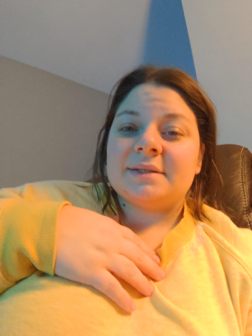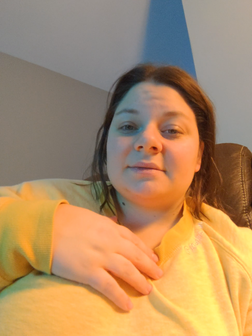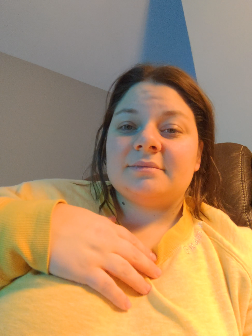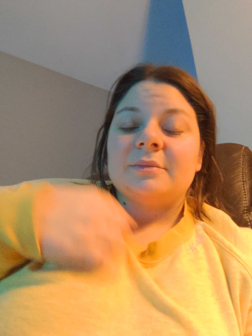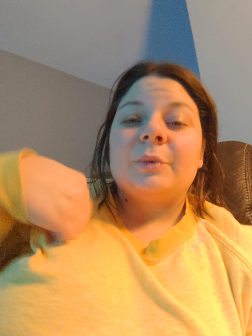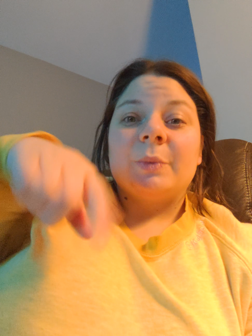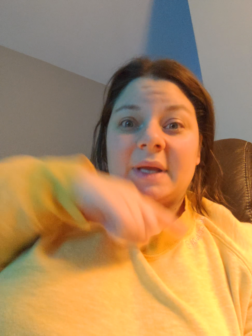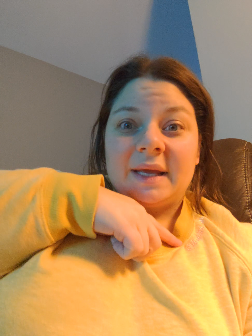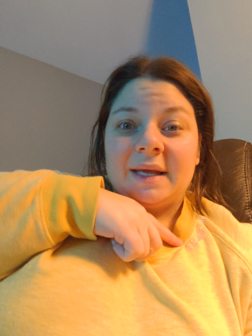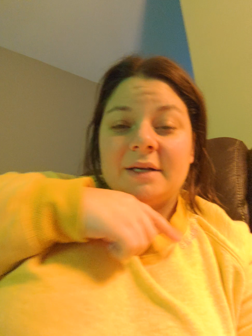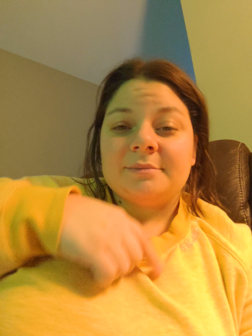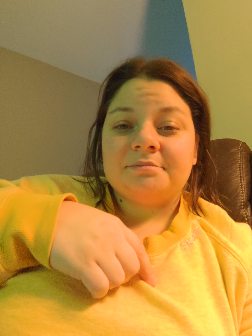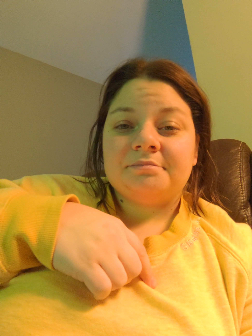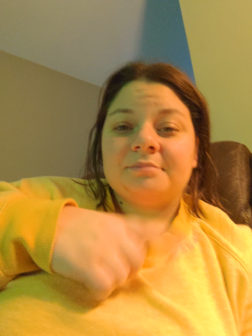we